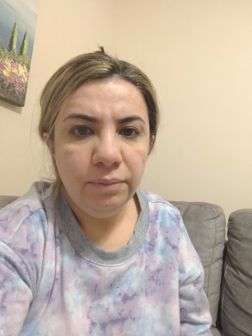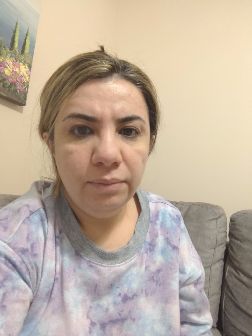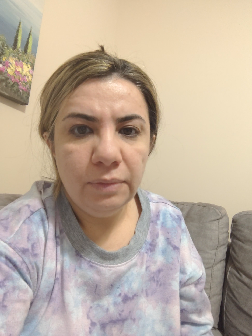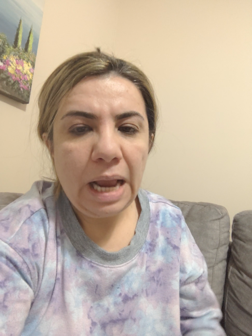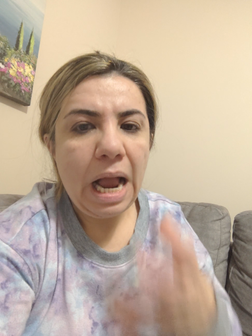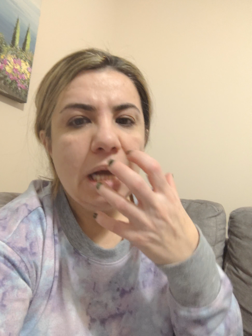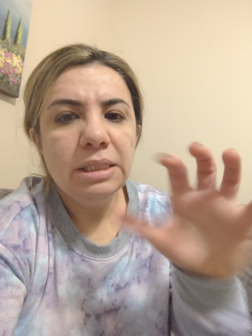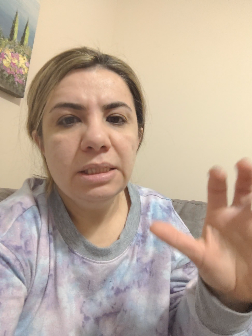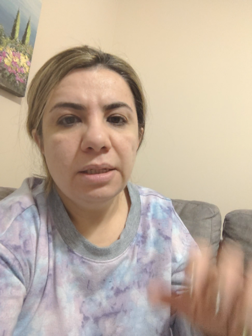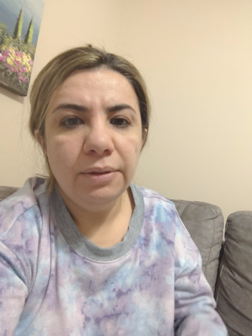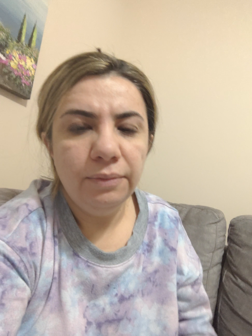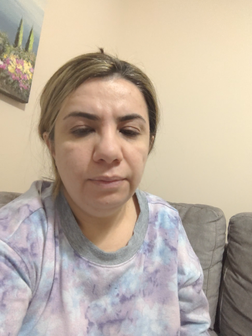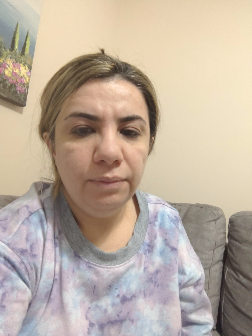hot